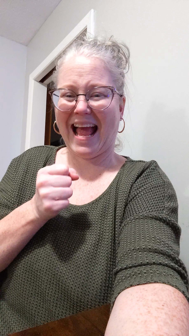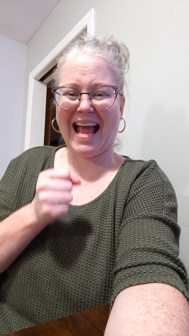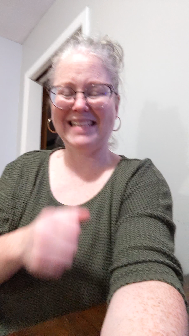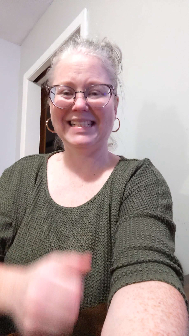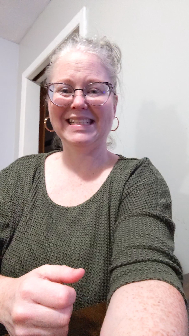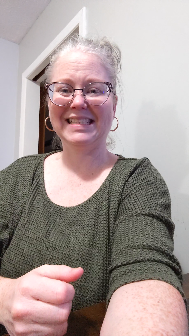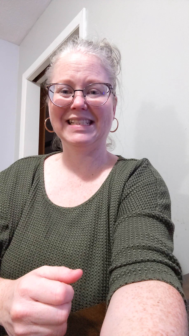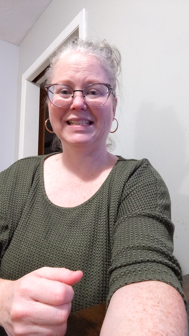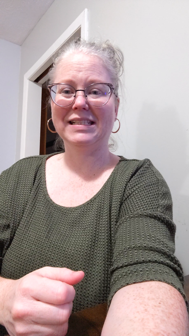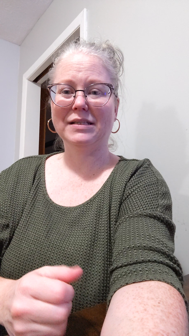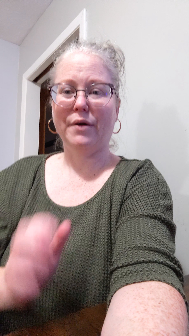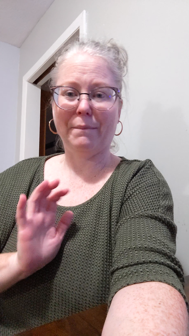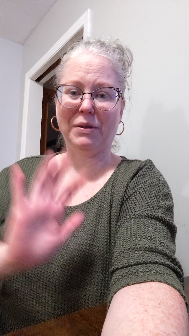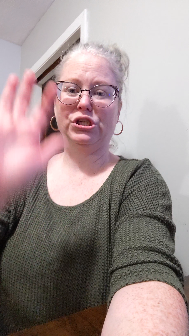push